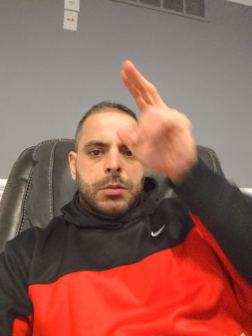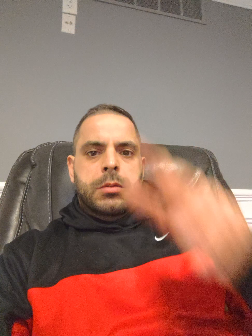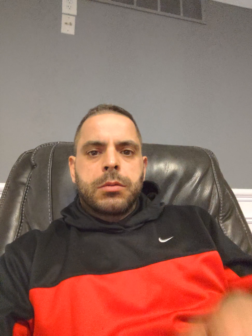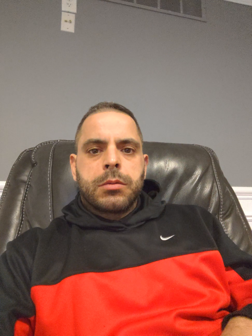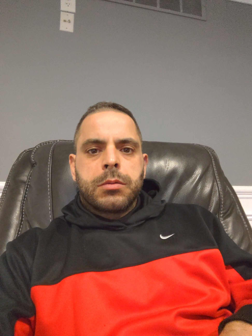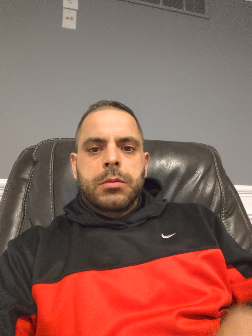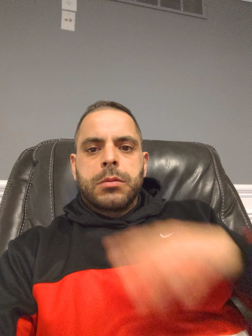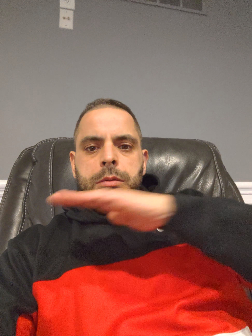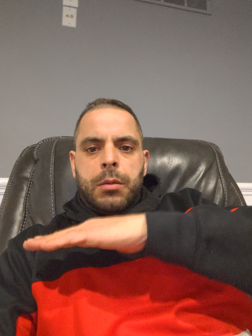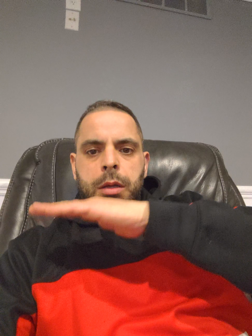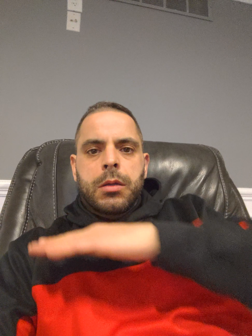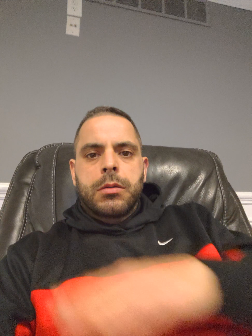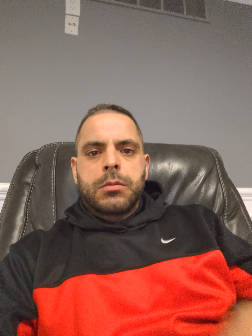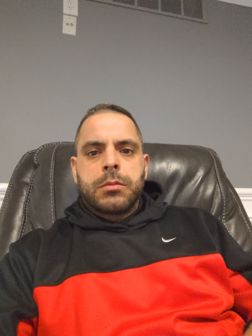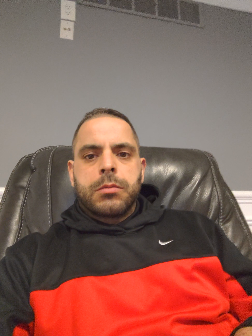table